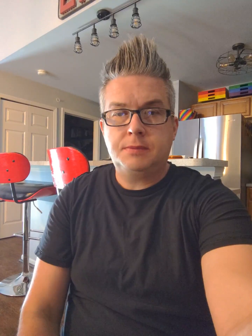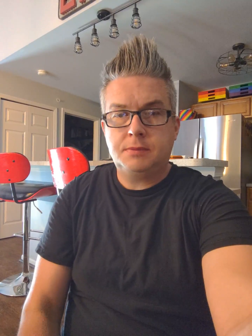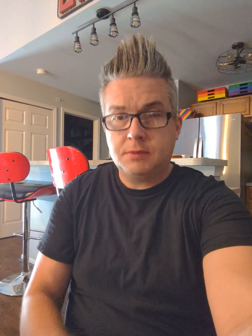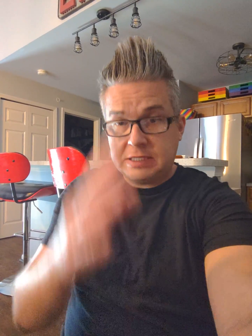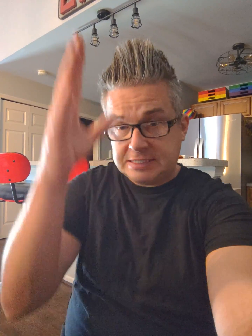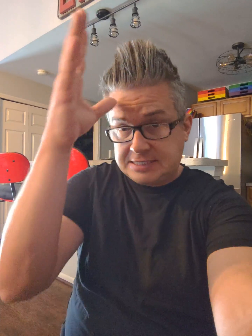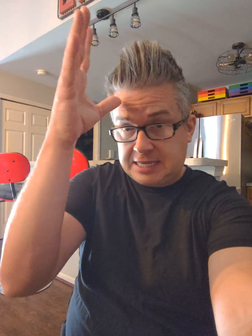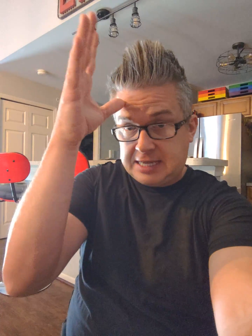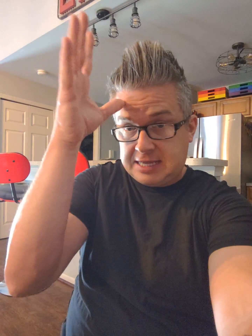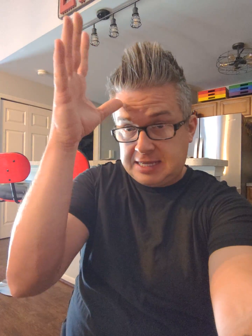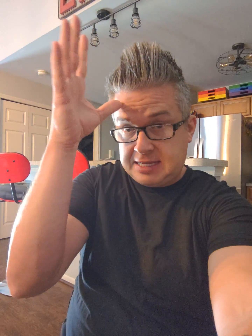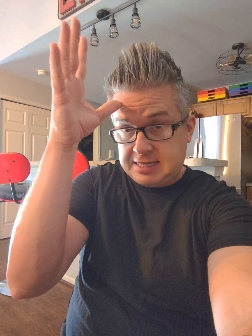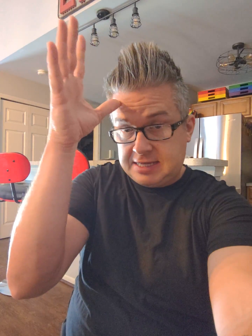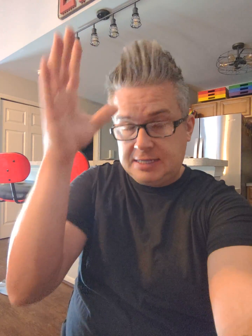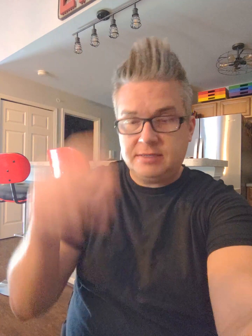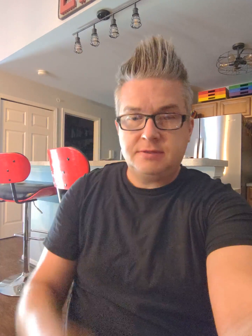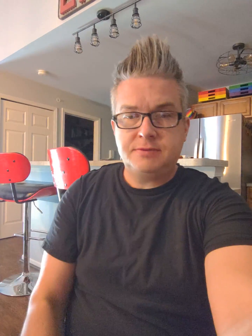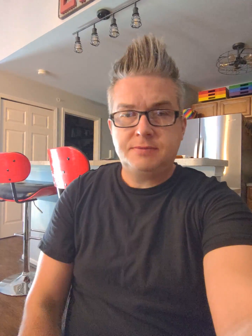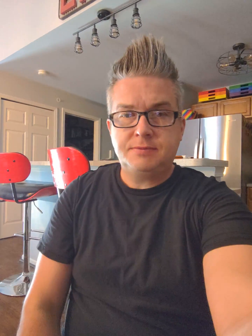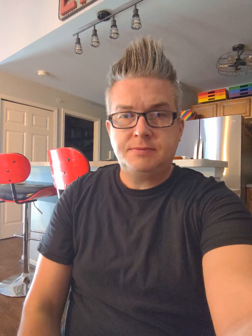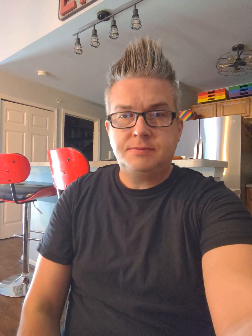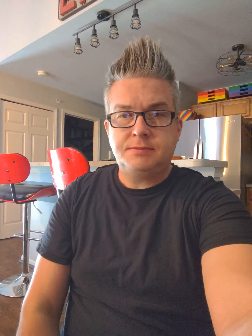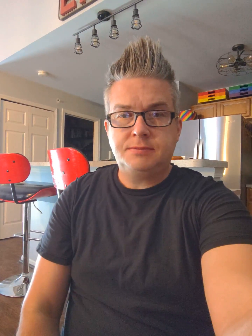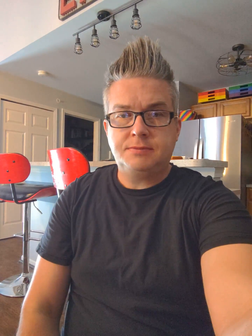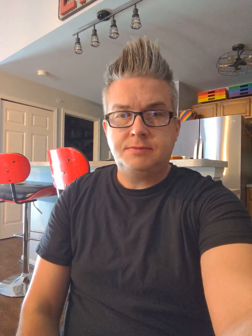daddy